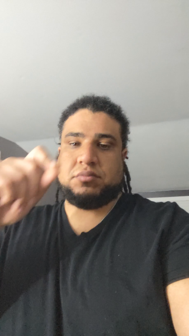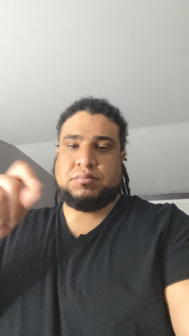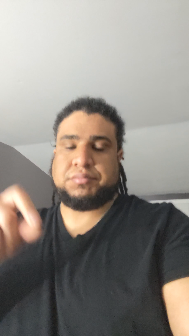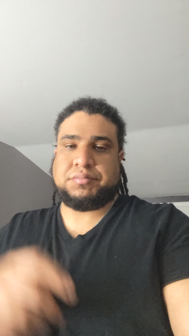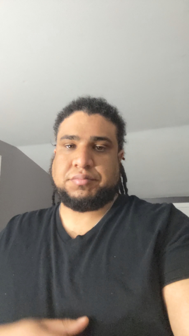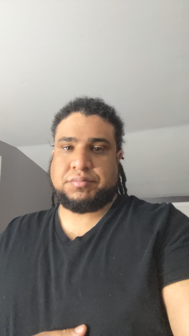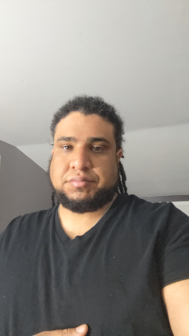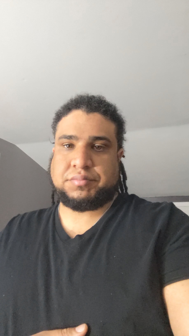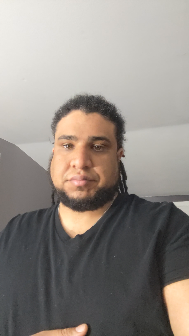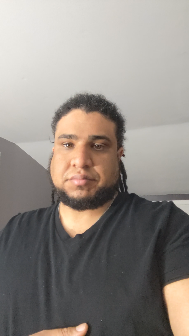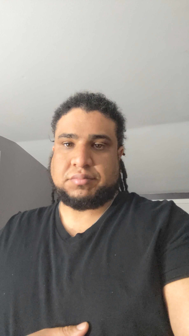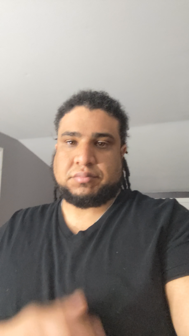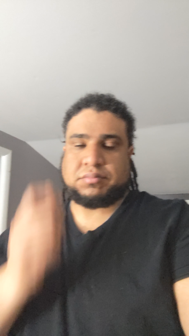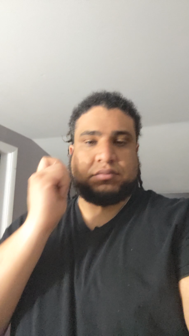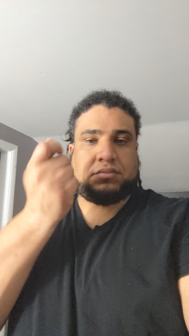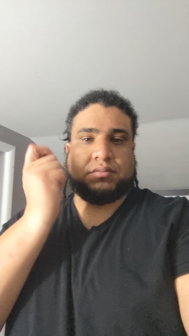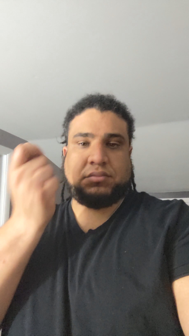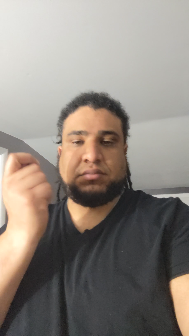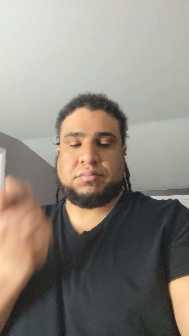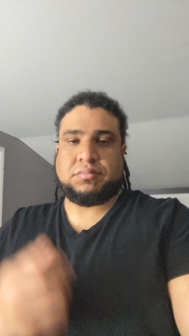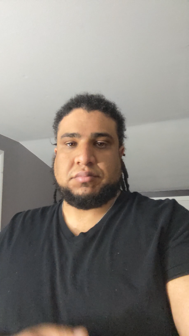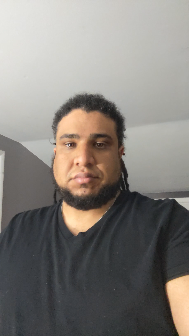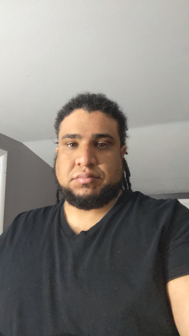bat